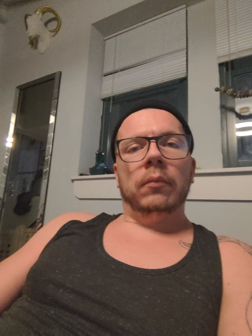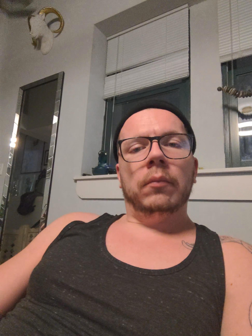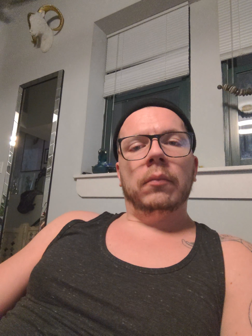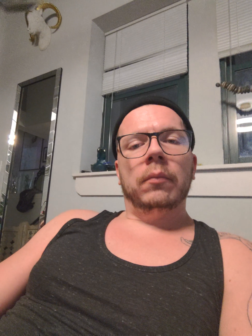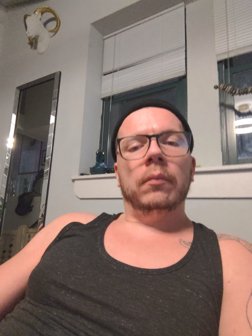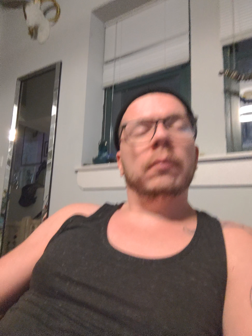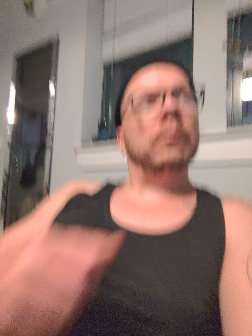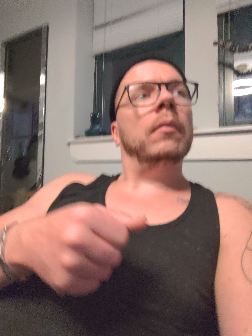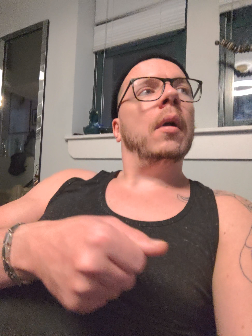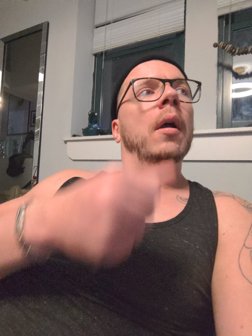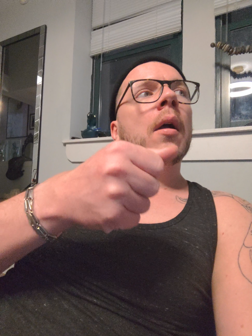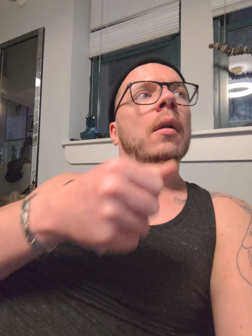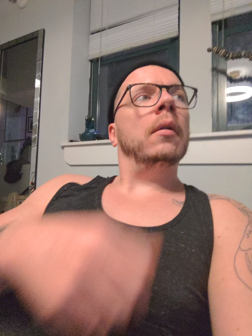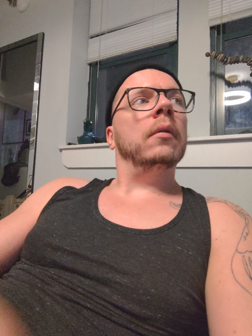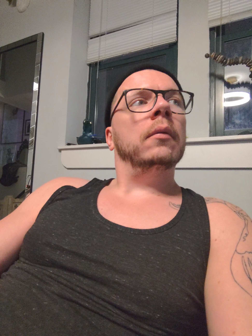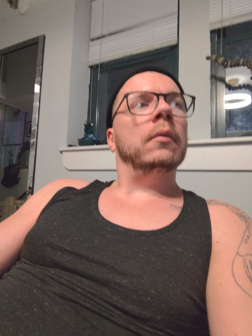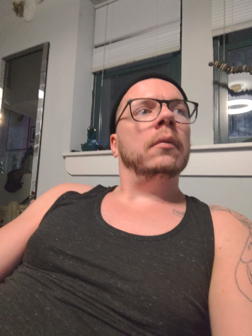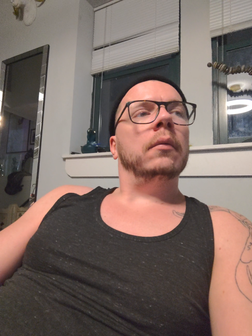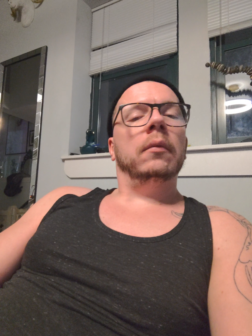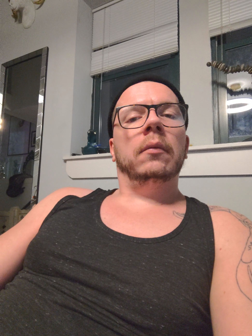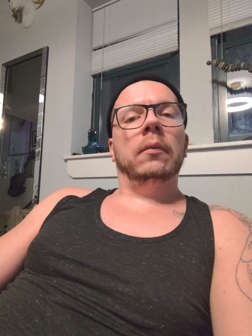hide